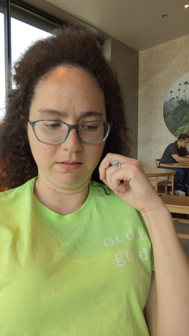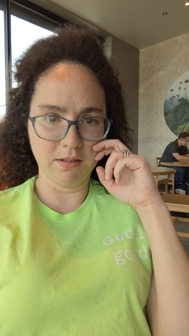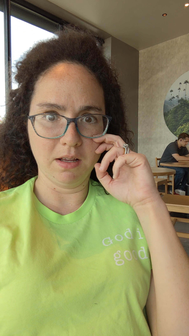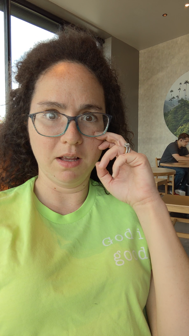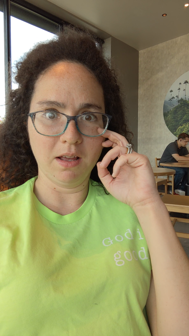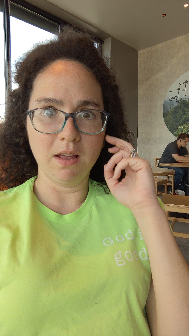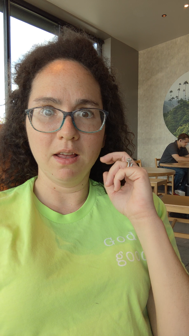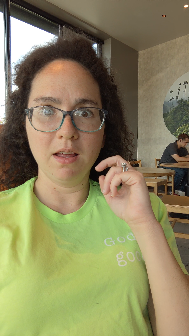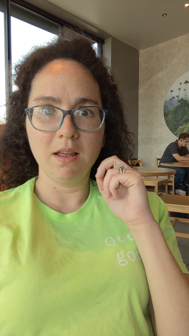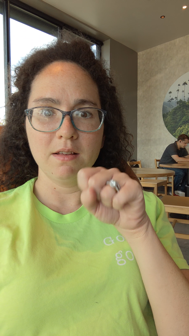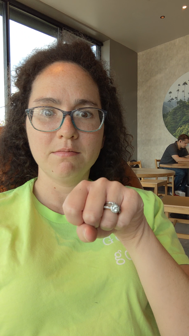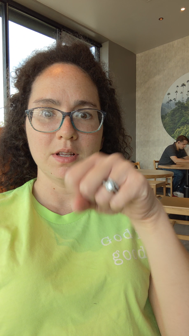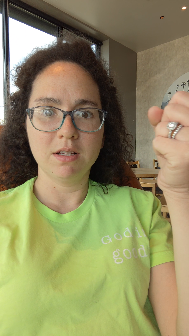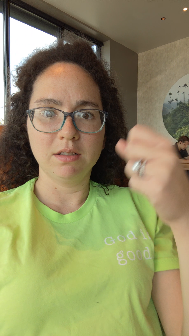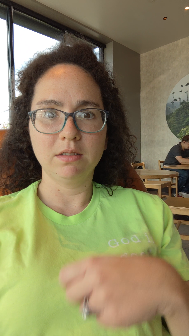break